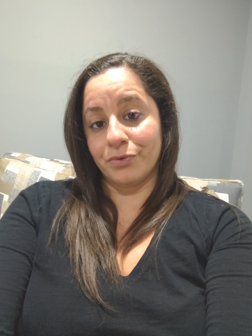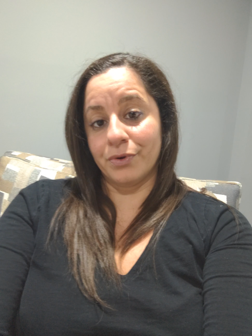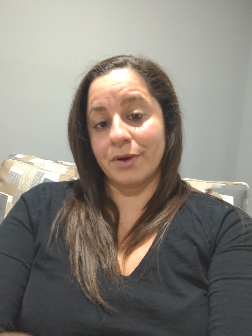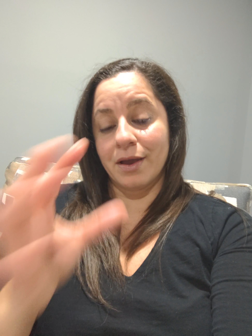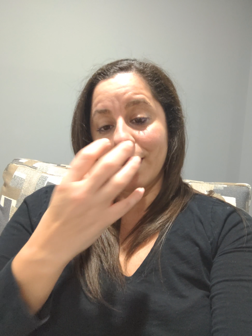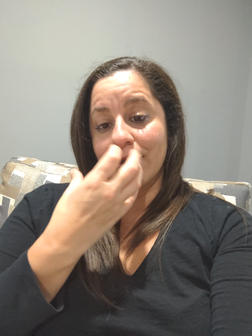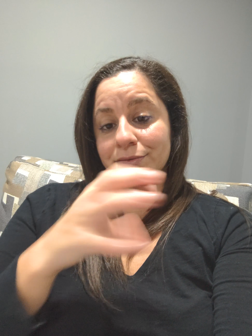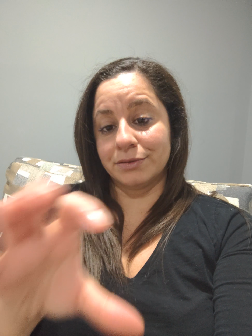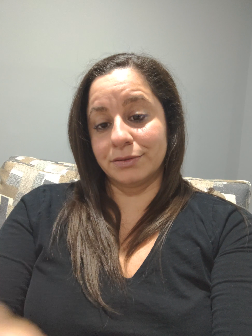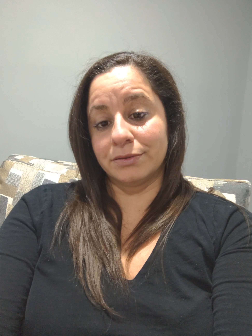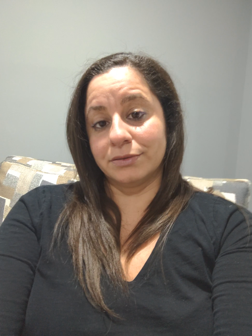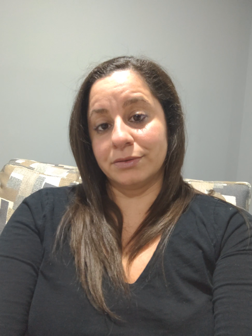hot